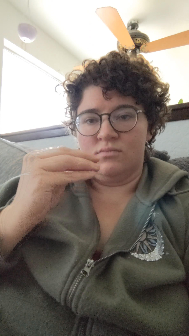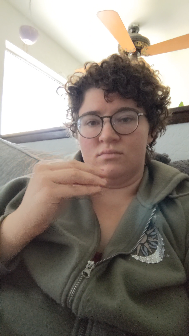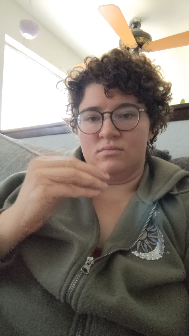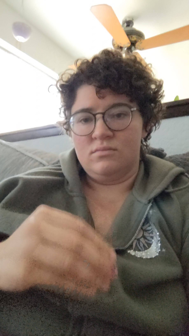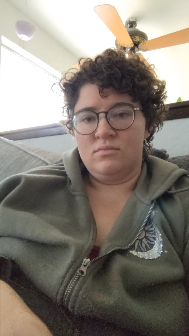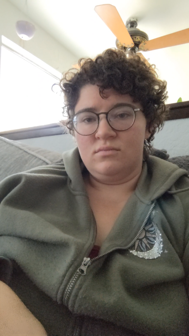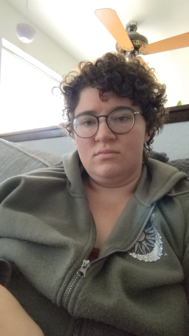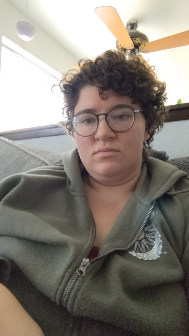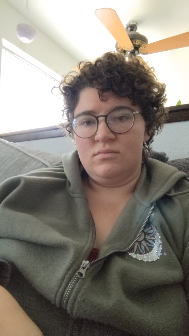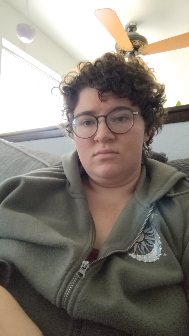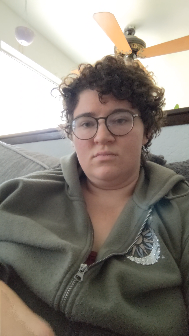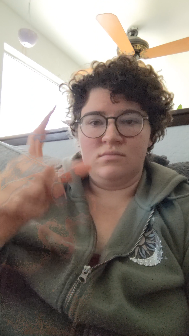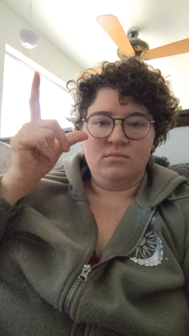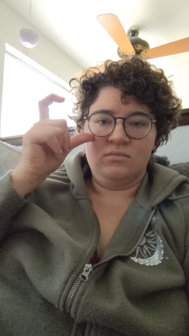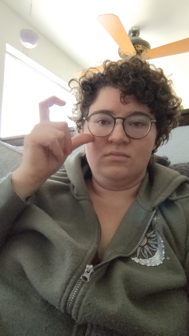camera